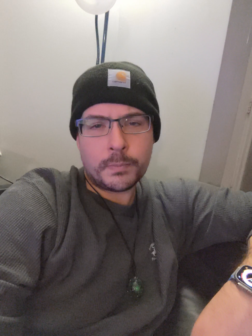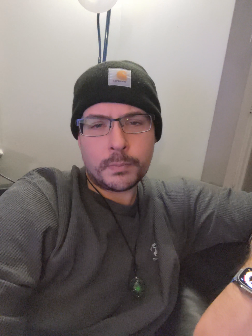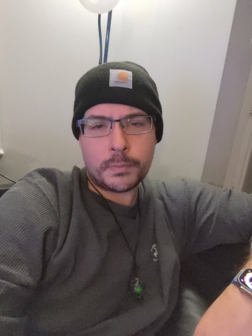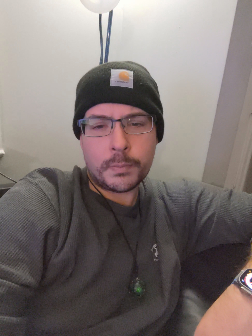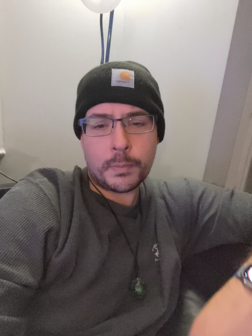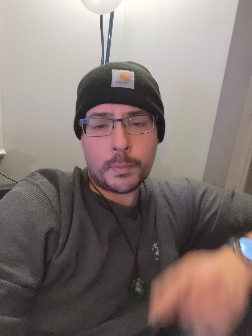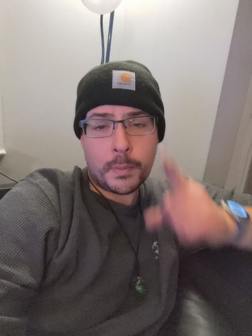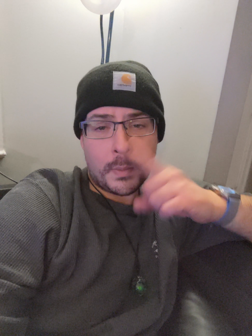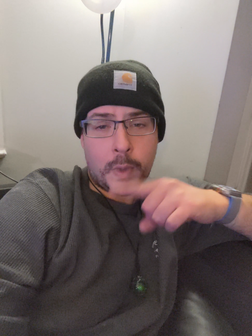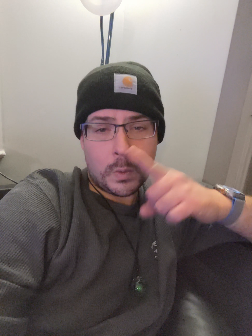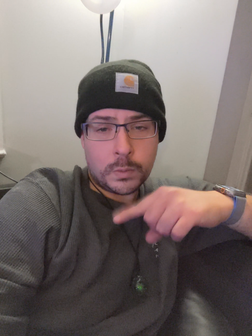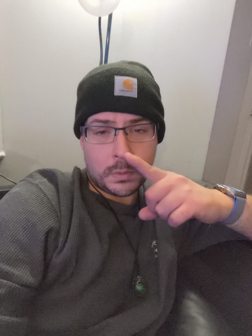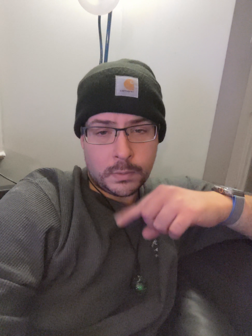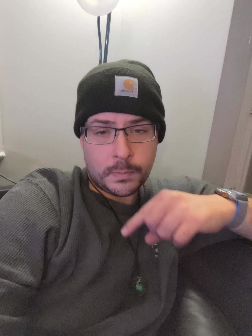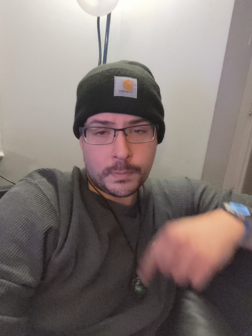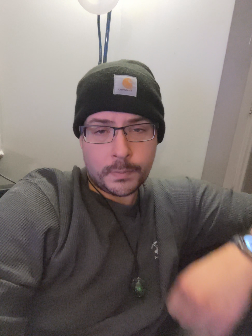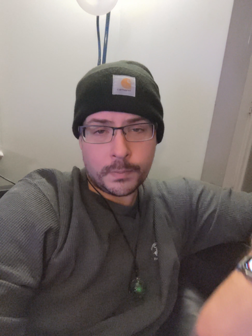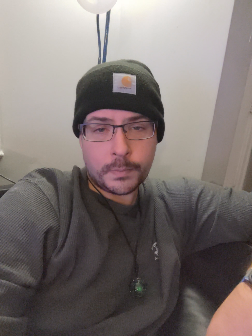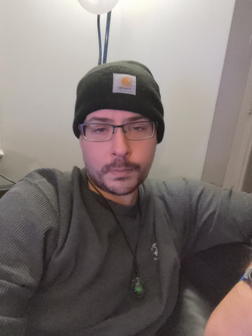mouse